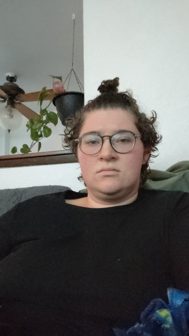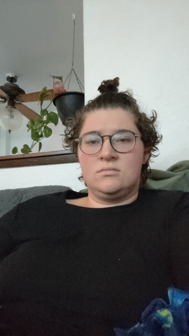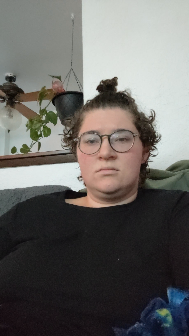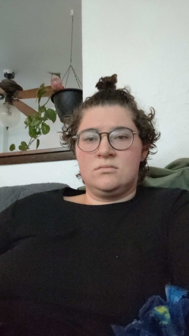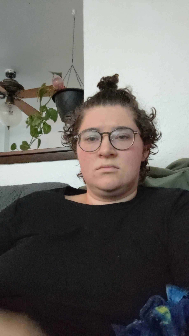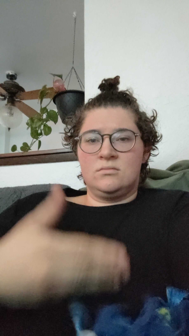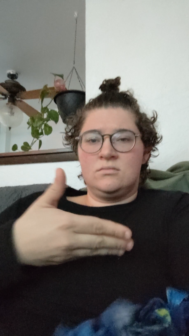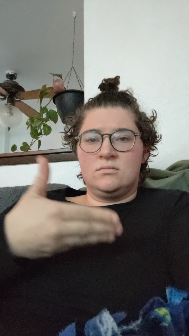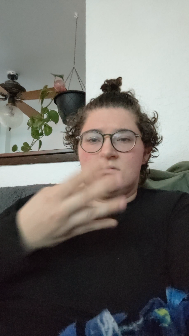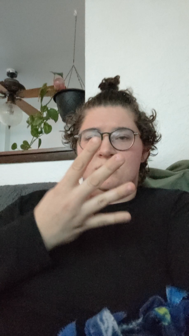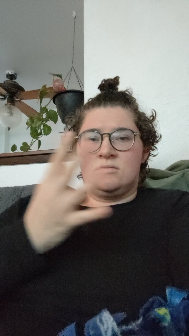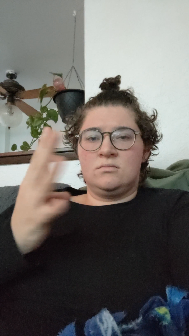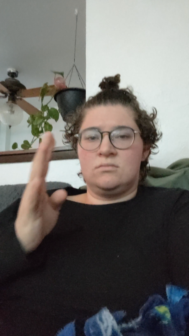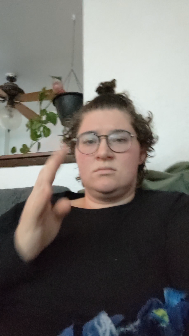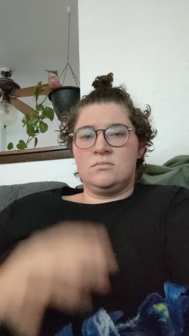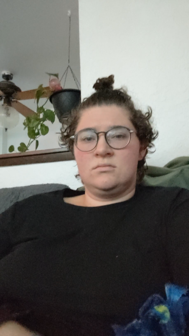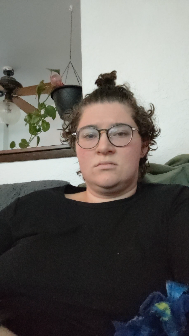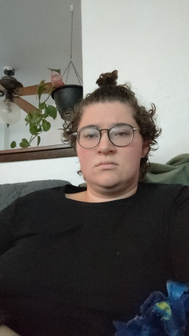crib